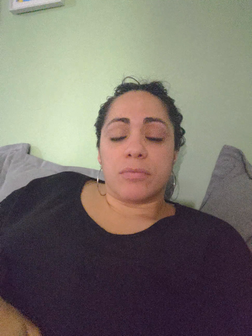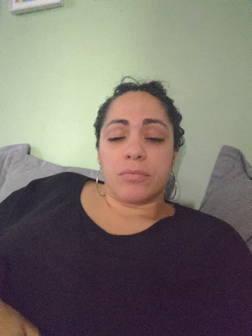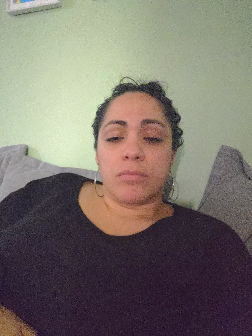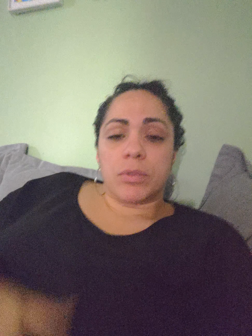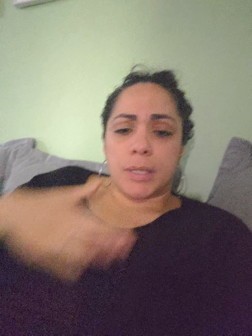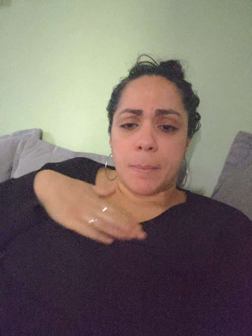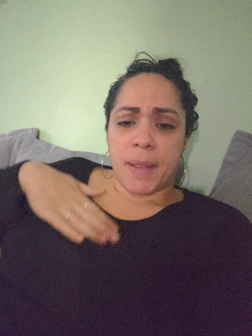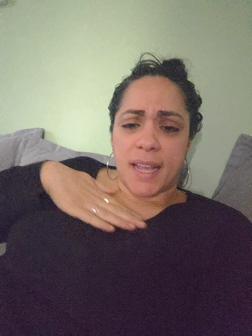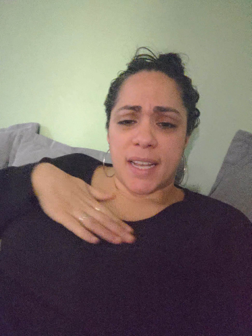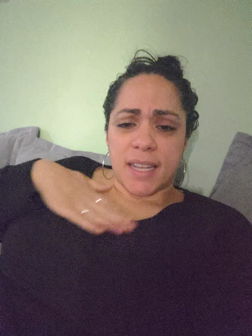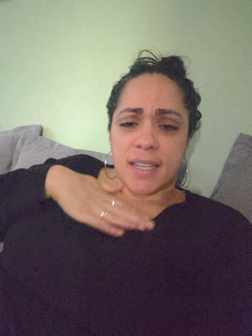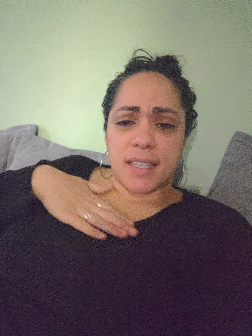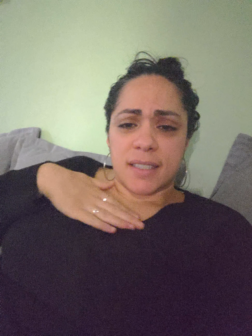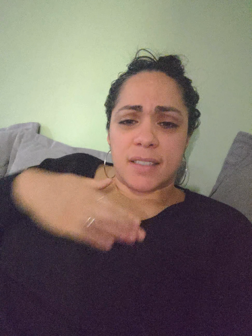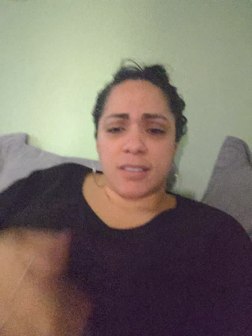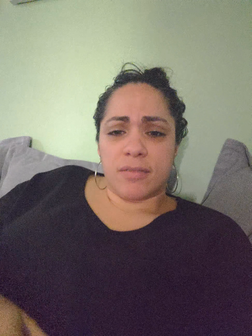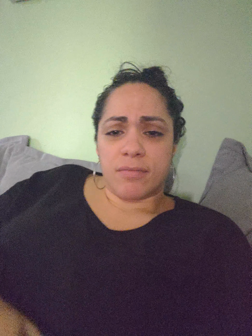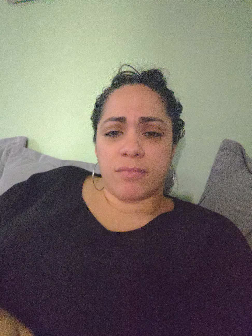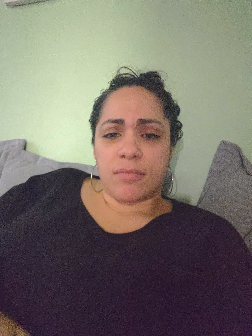please